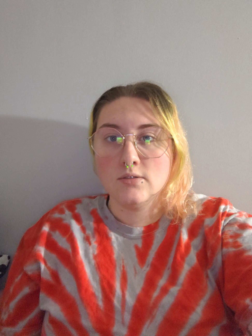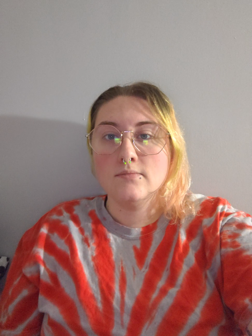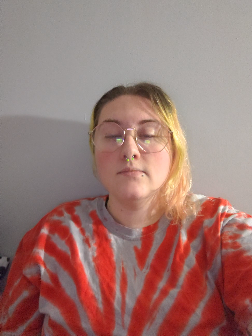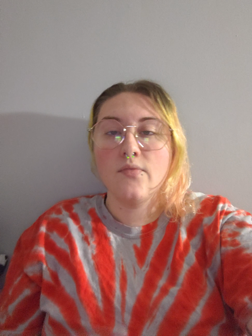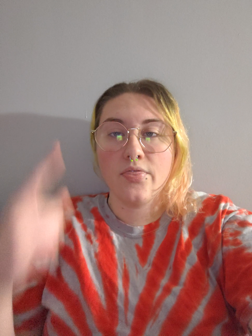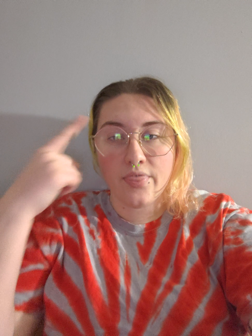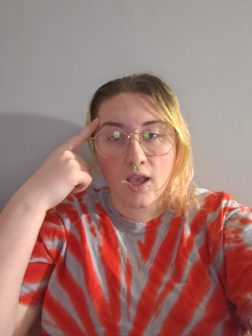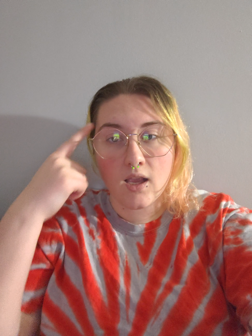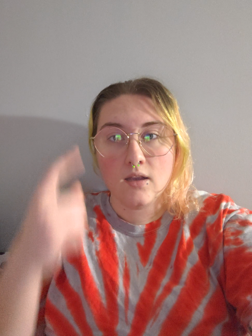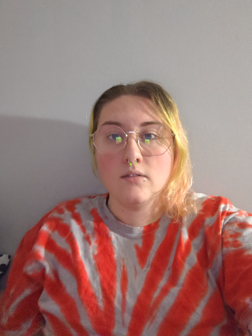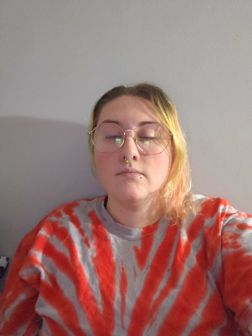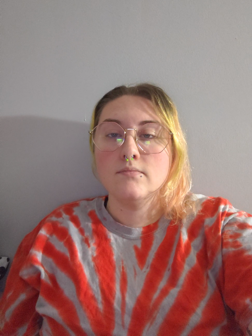think